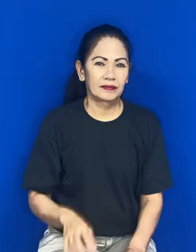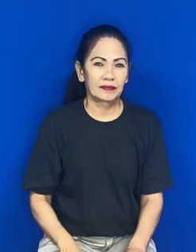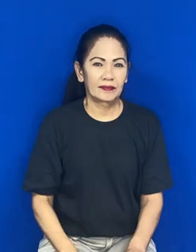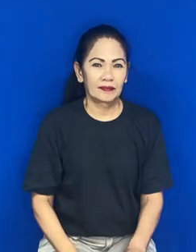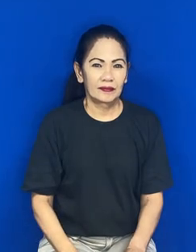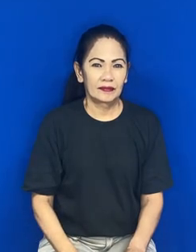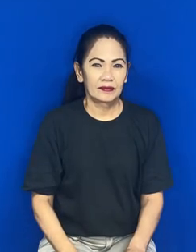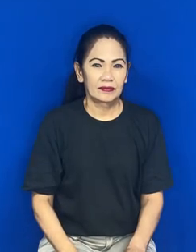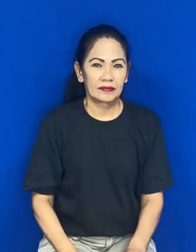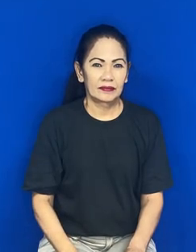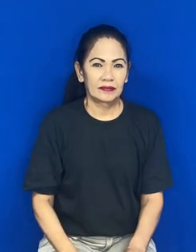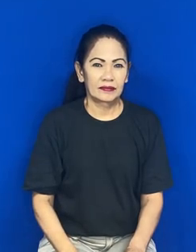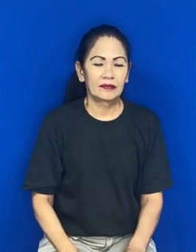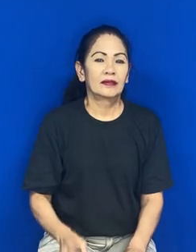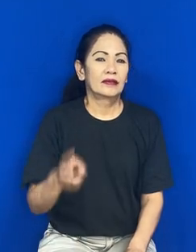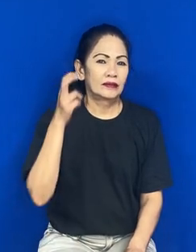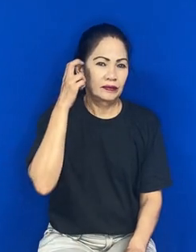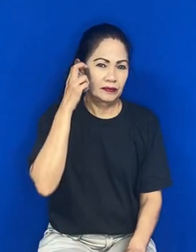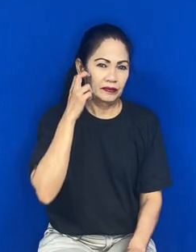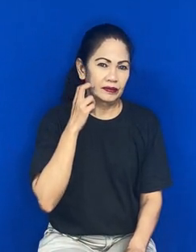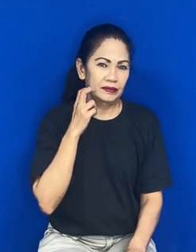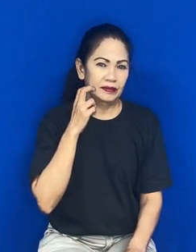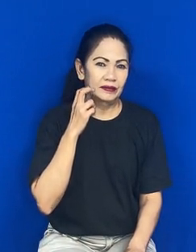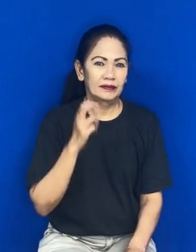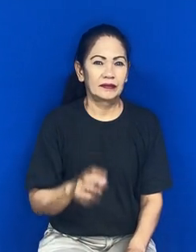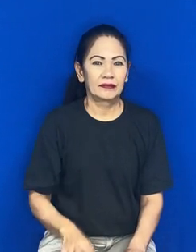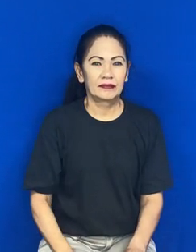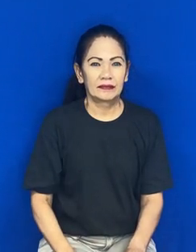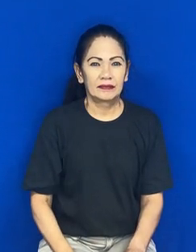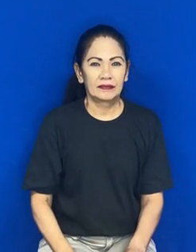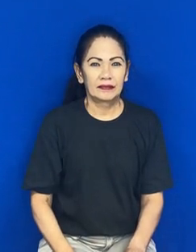wine